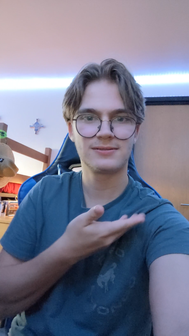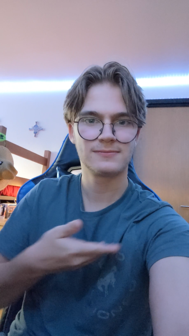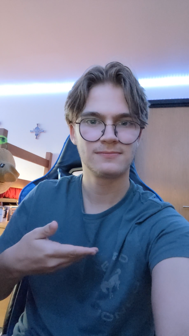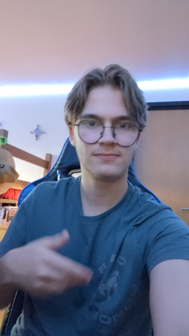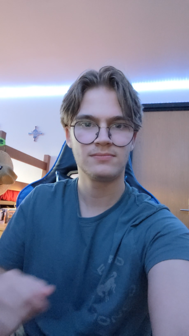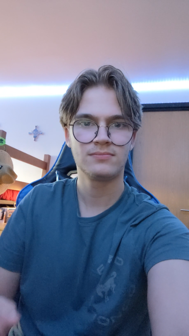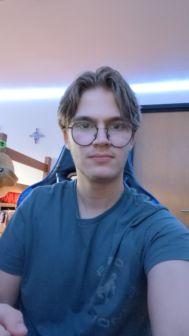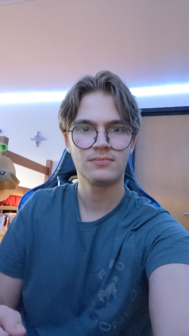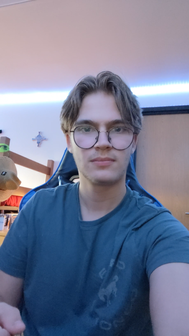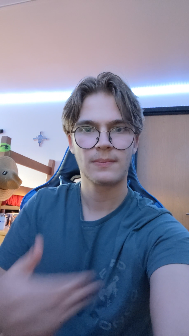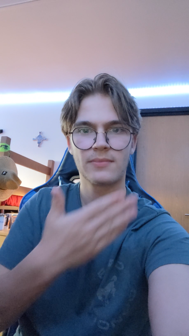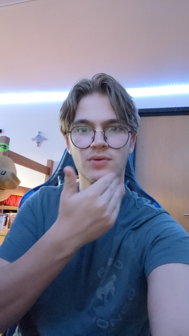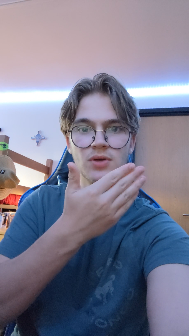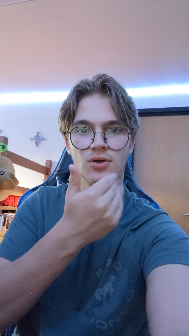butterfly